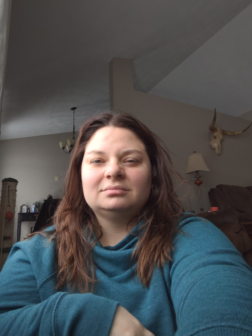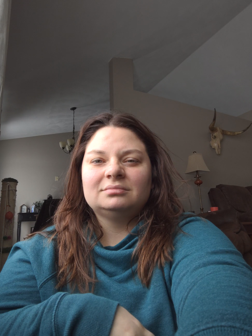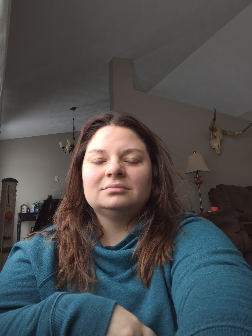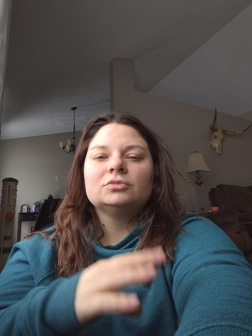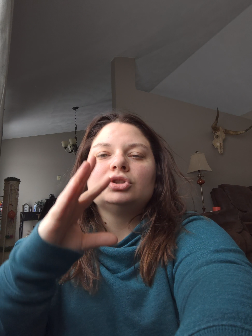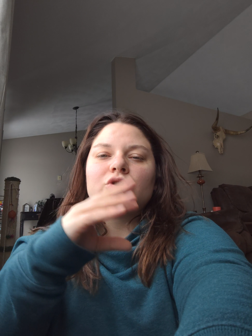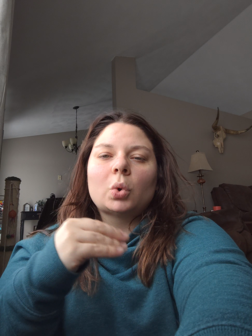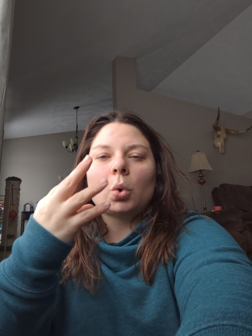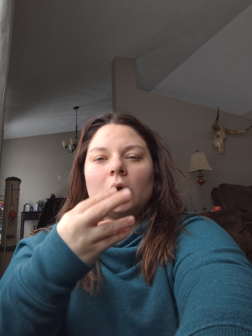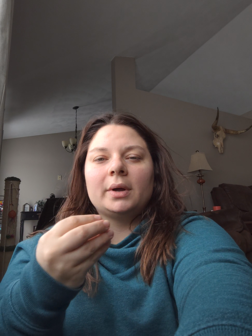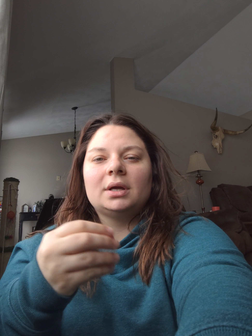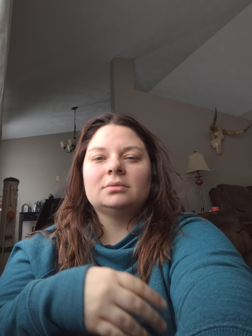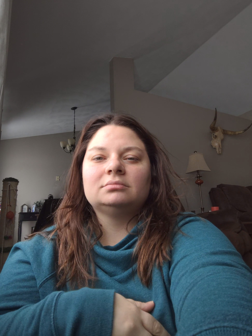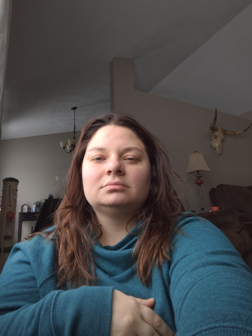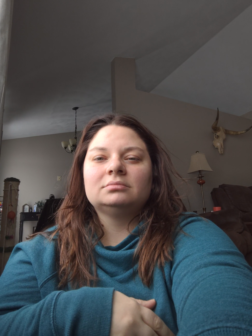story